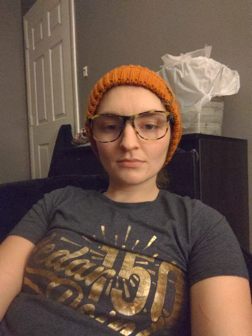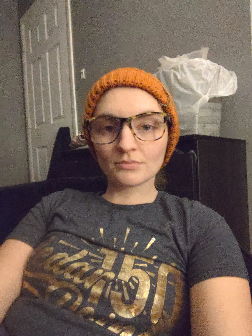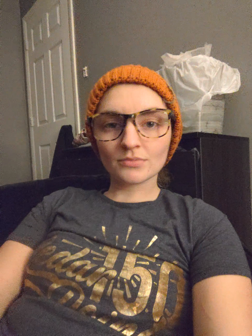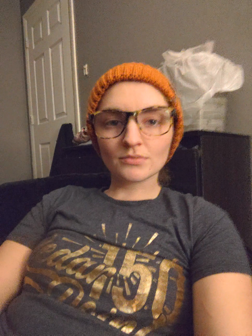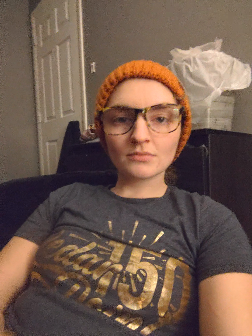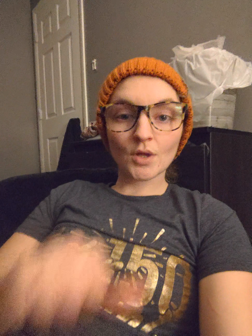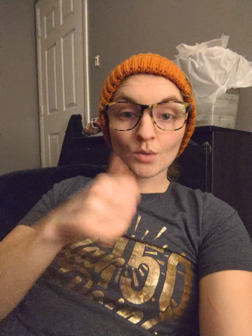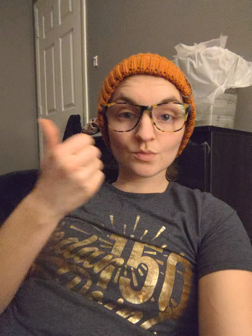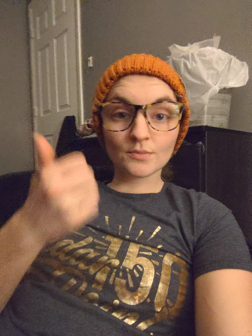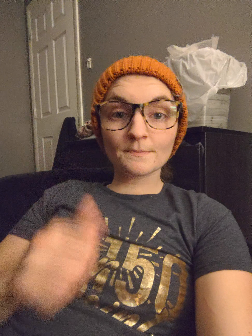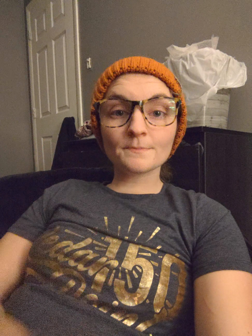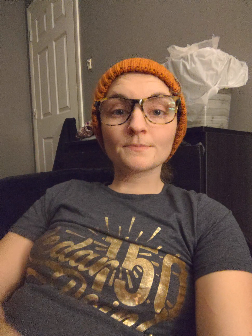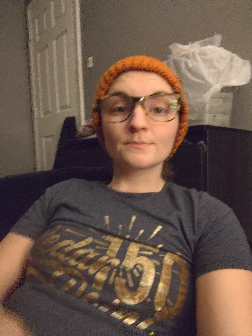another